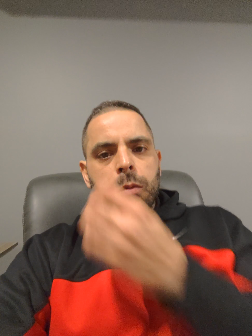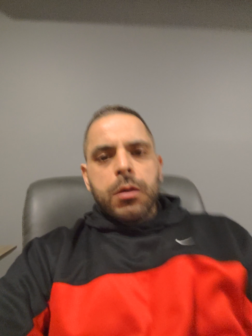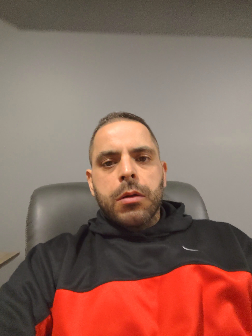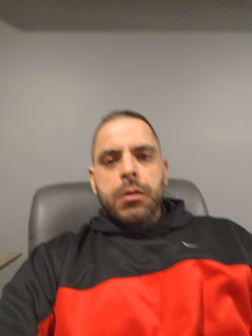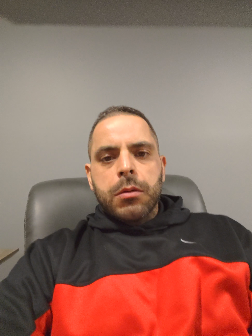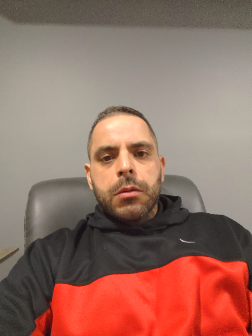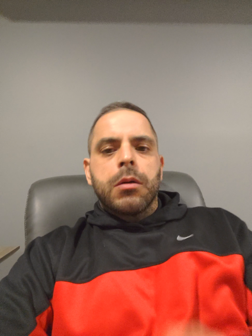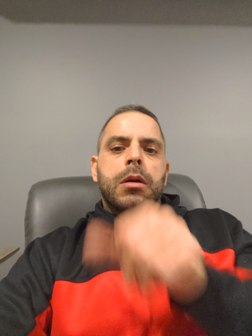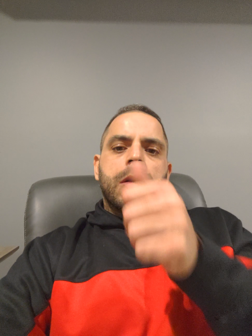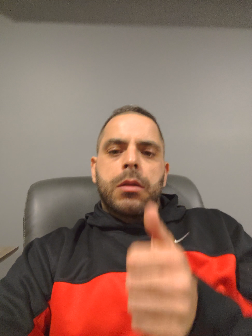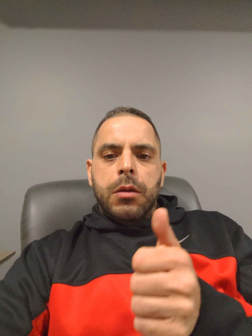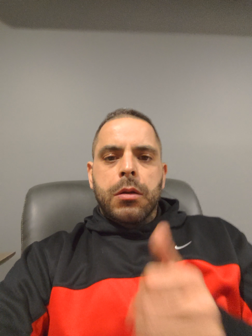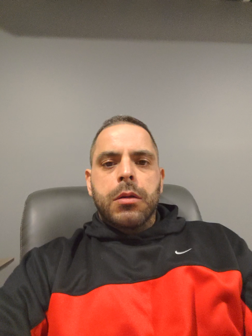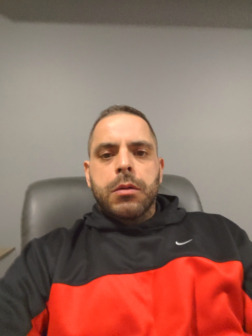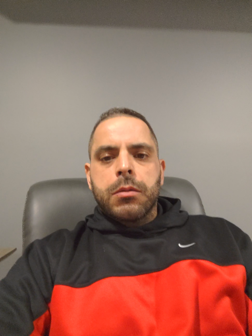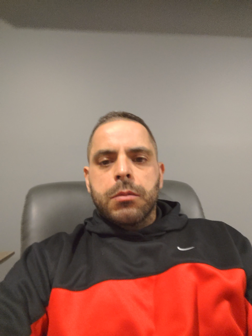another